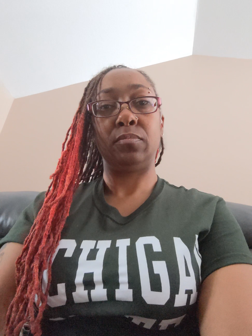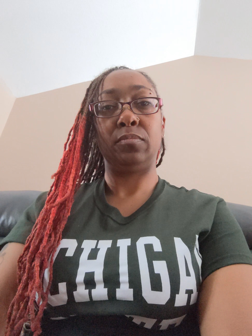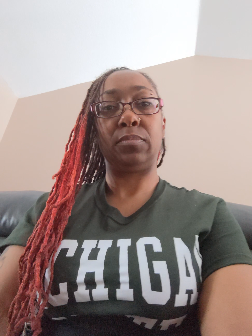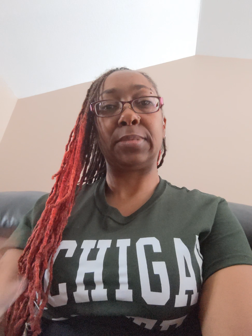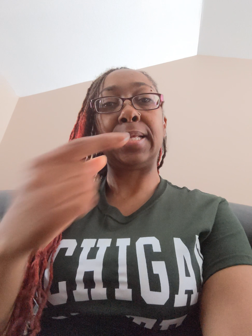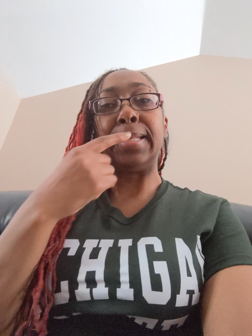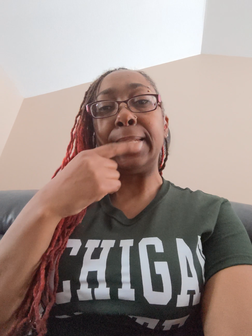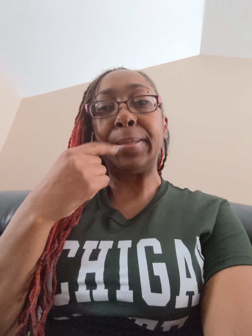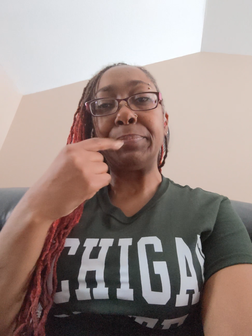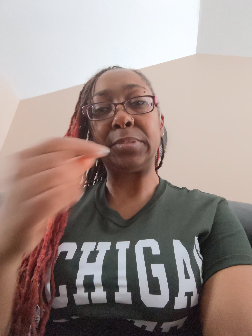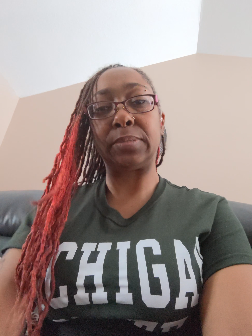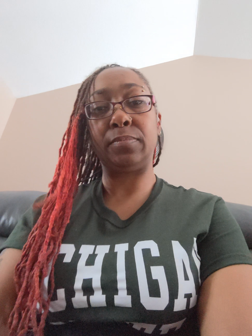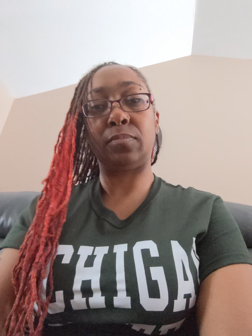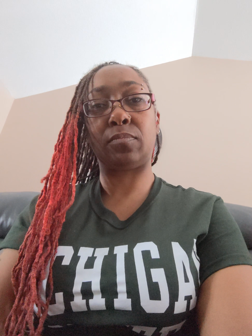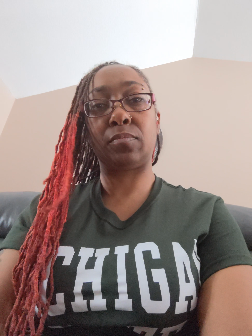lips